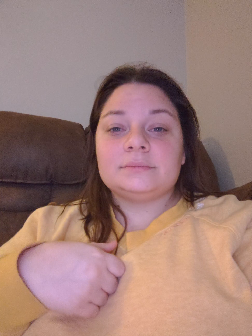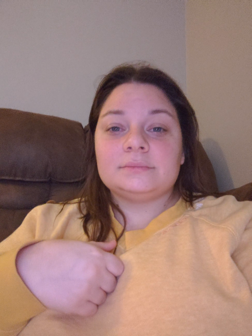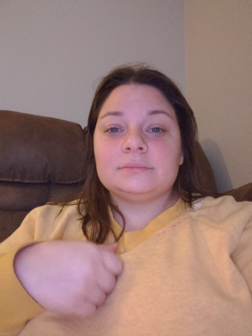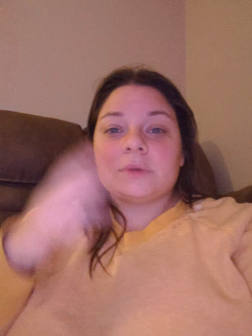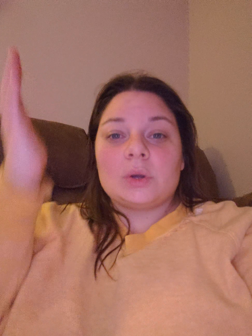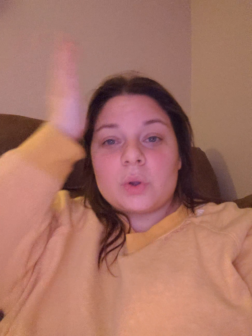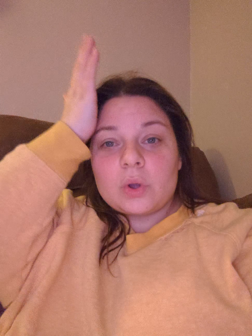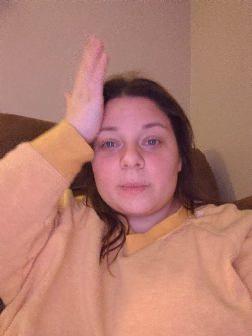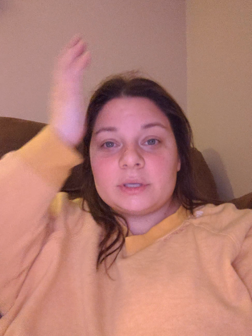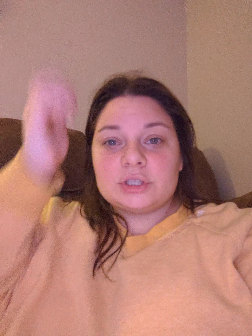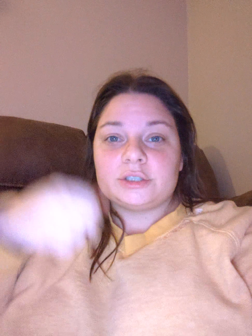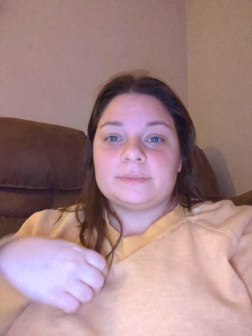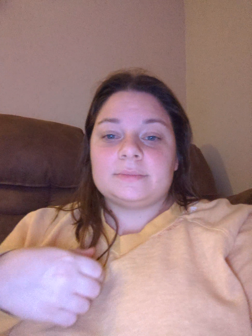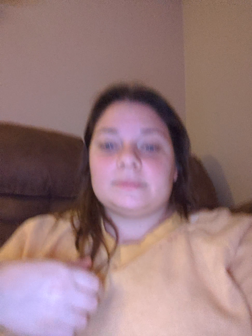garbage